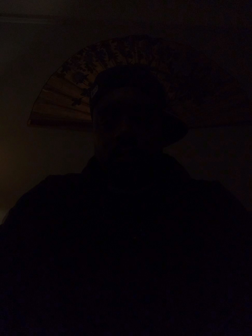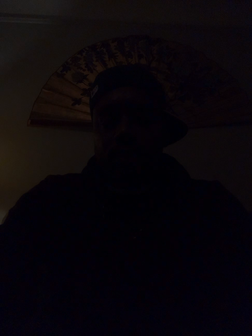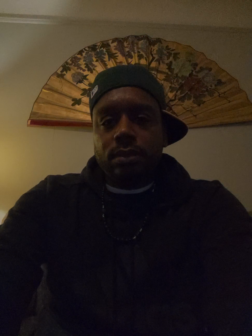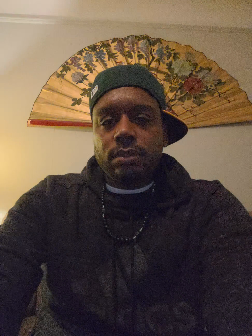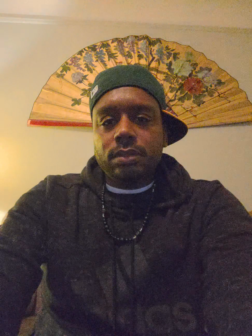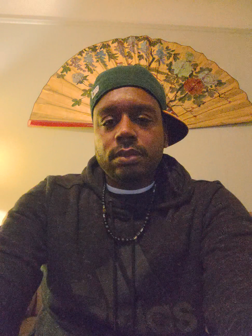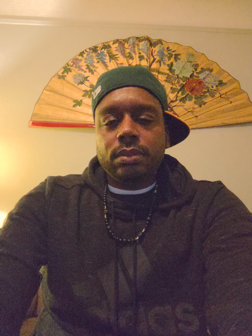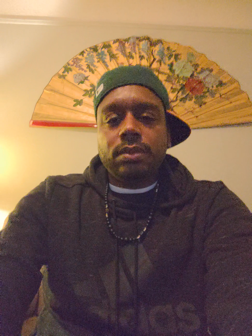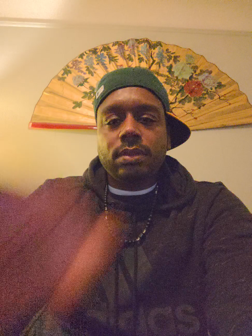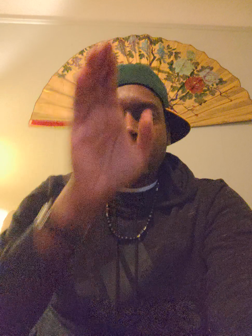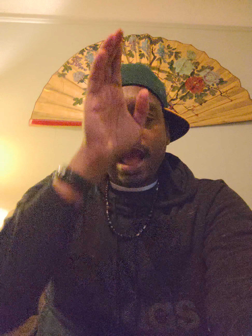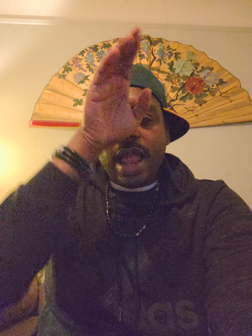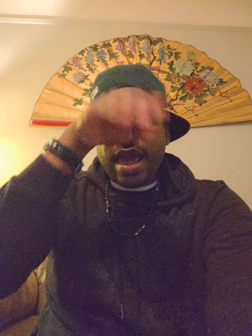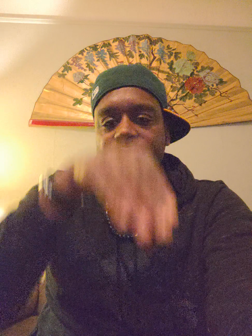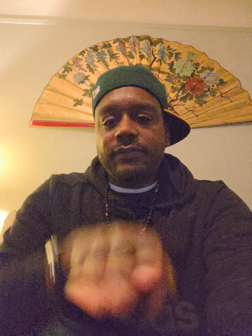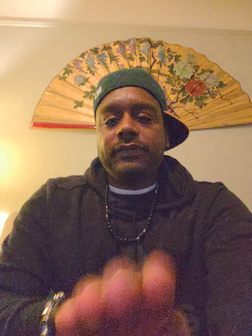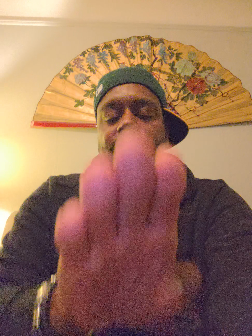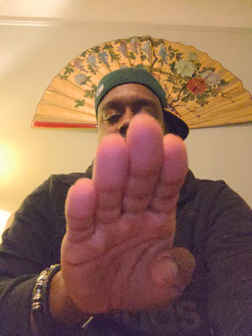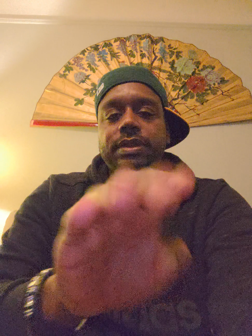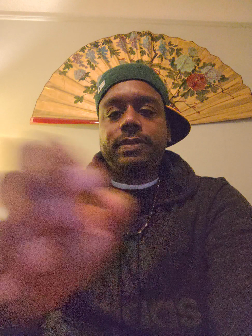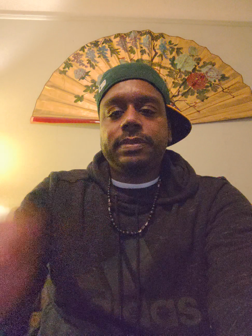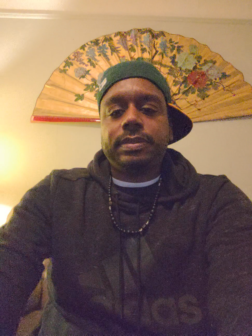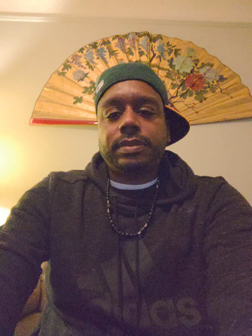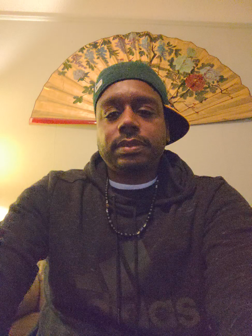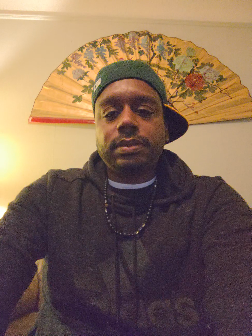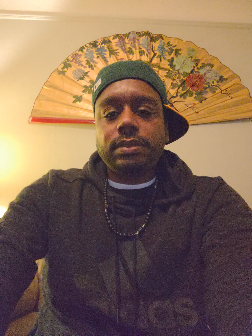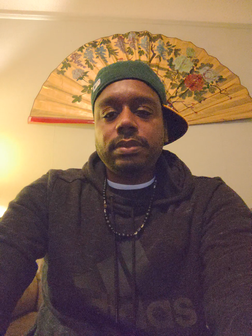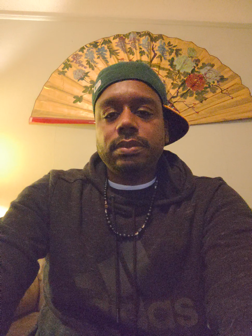elephant